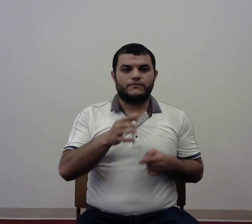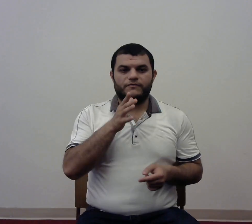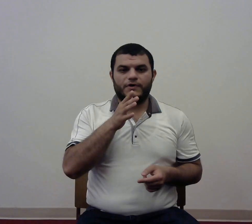vaxt